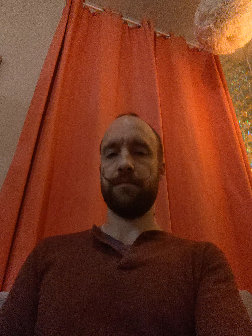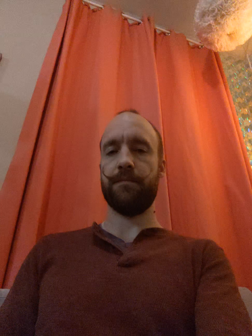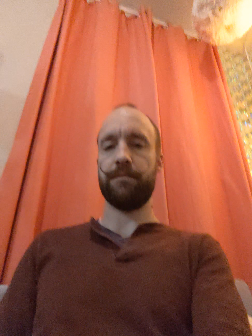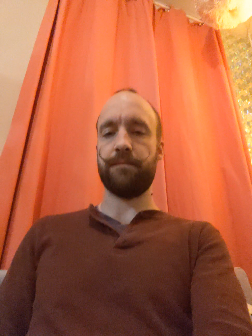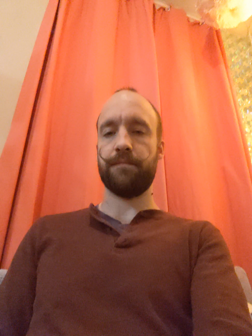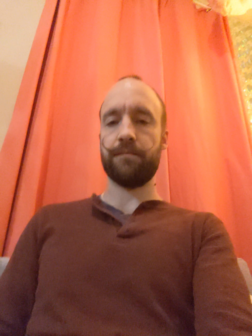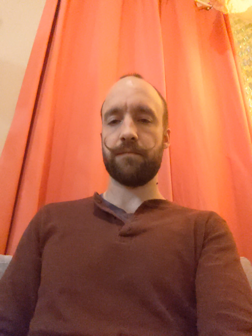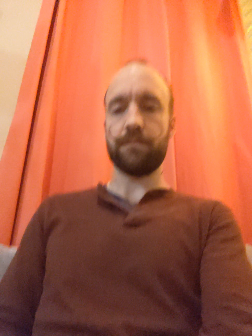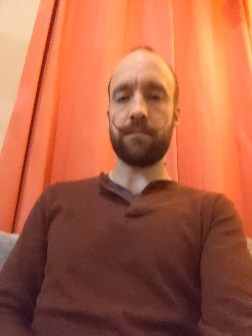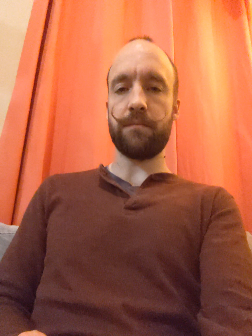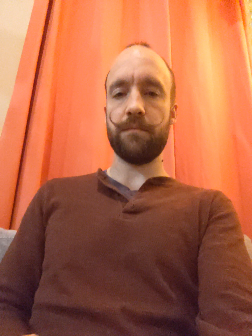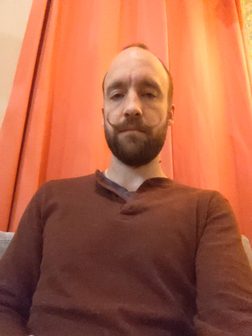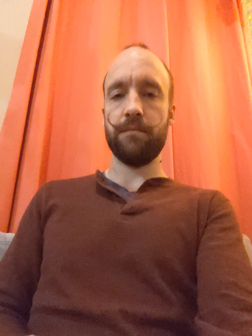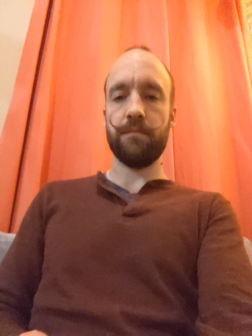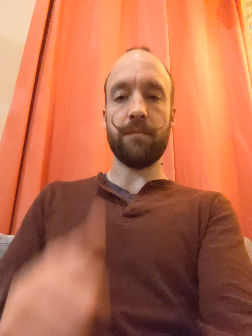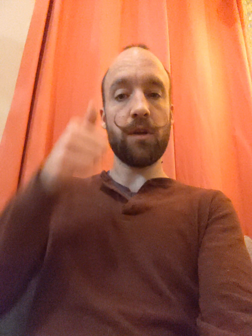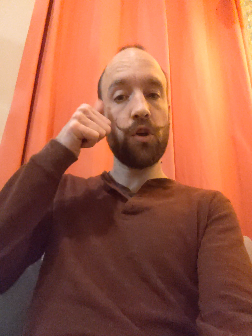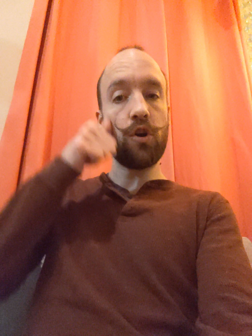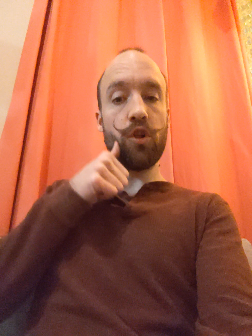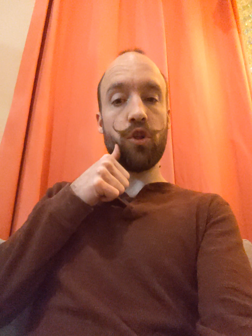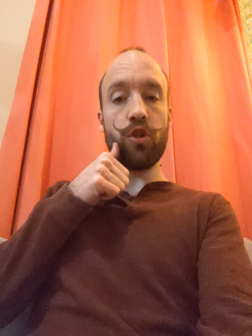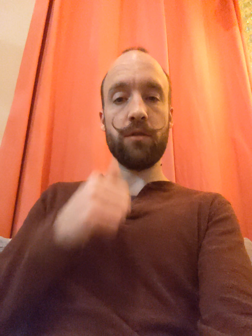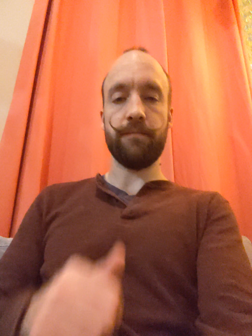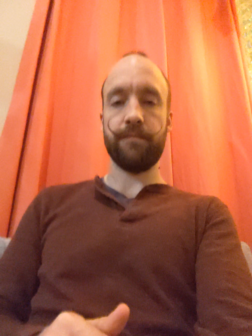girl